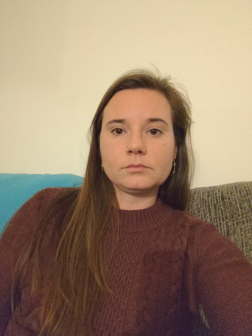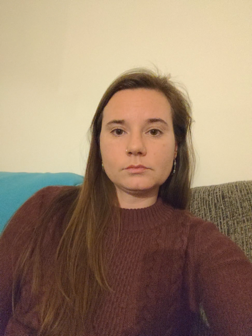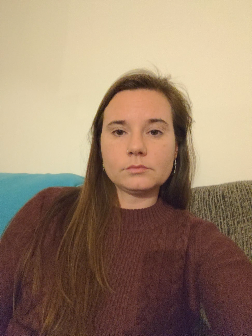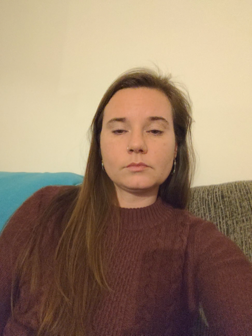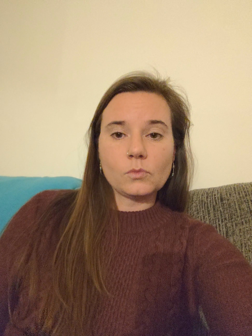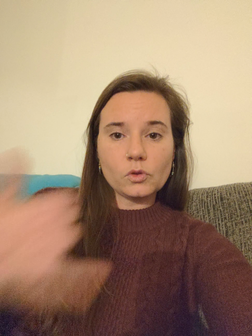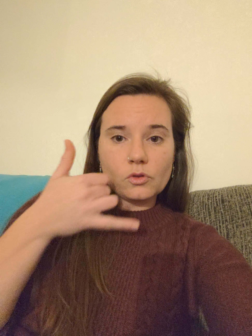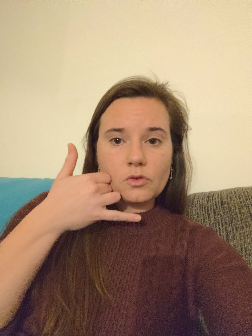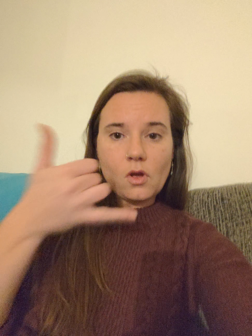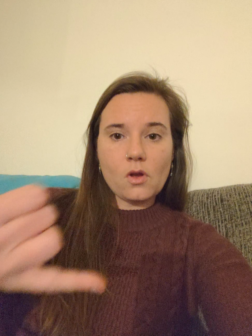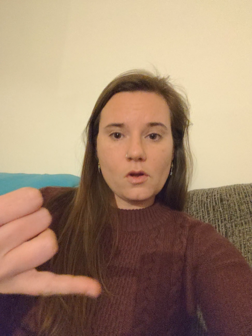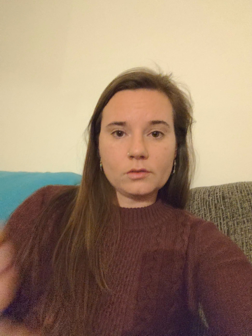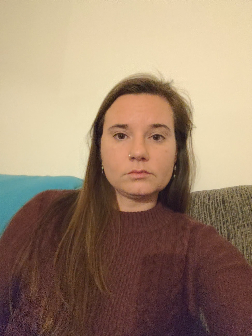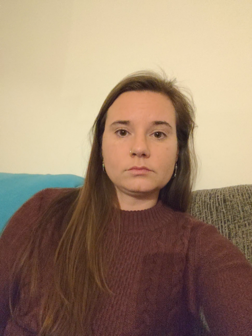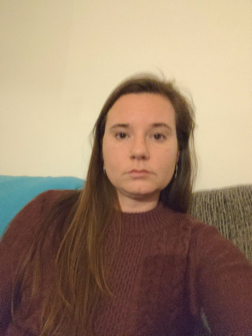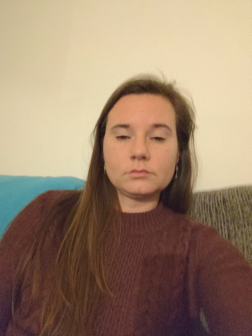call on the phone